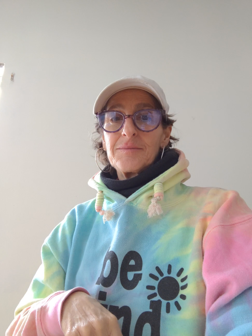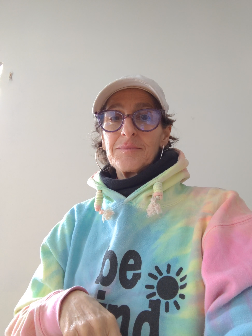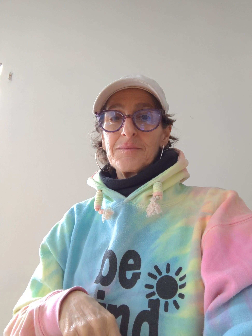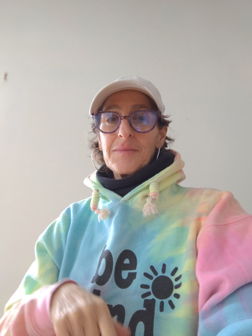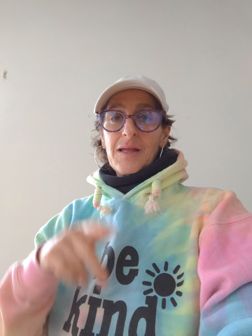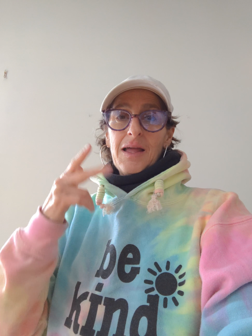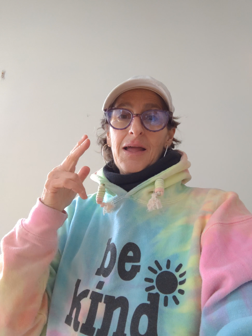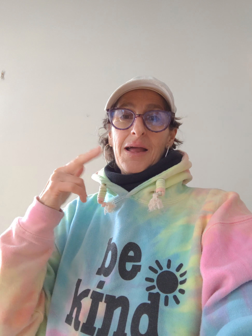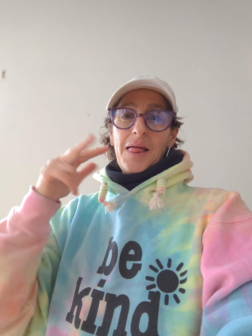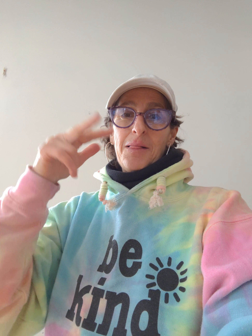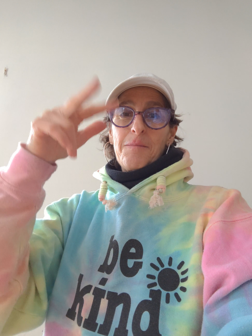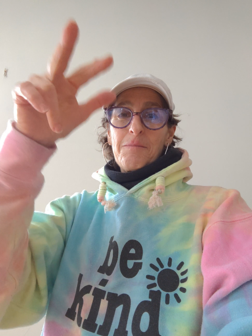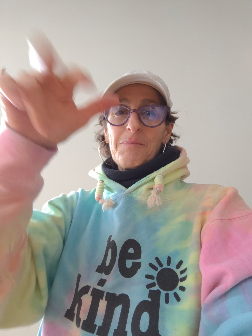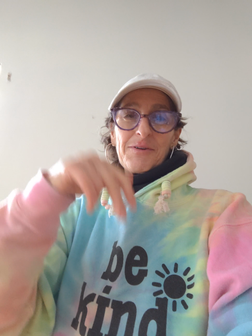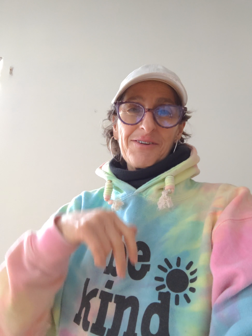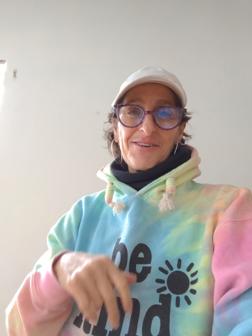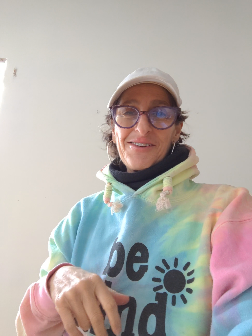helicopter